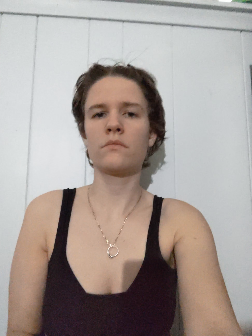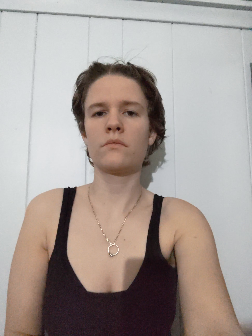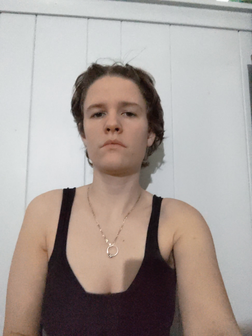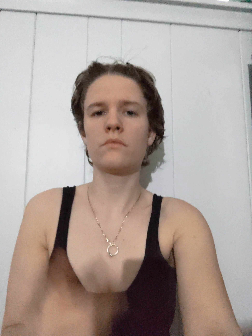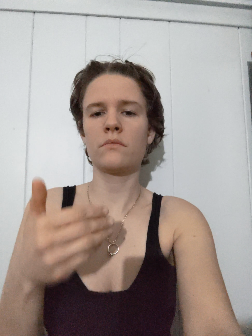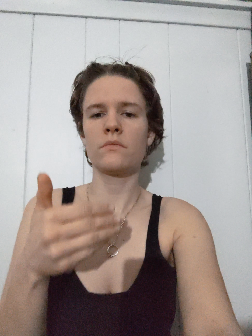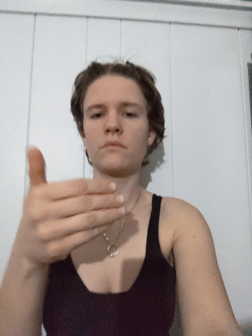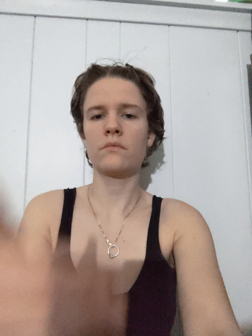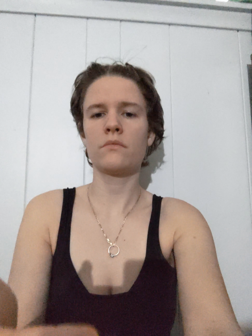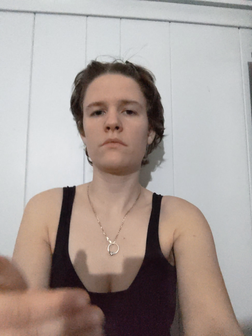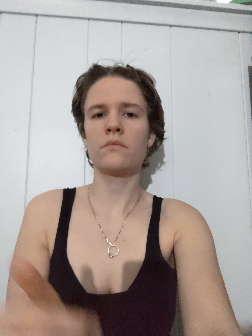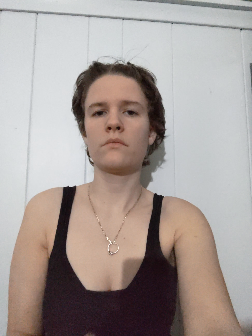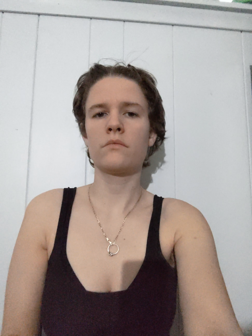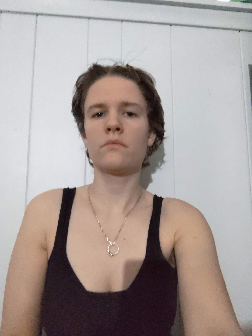after